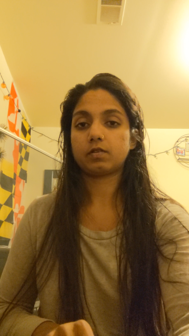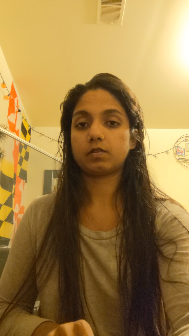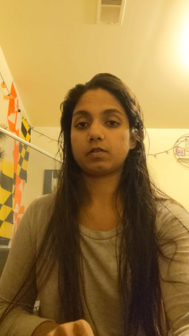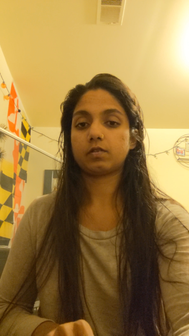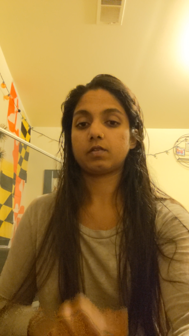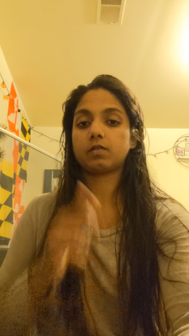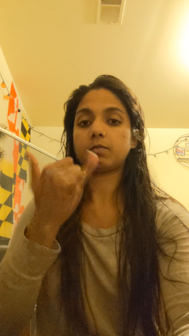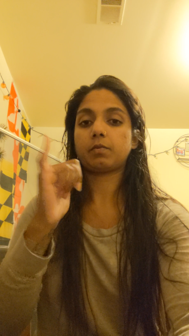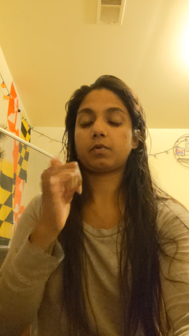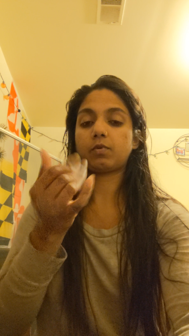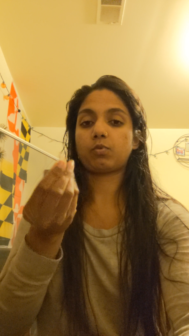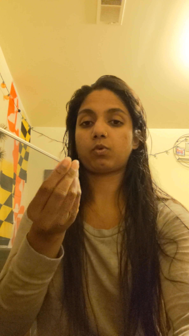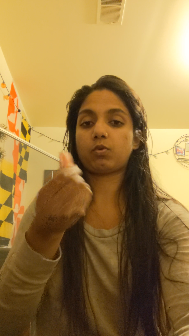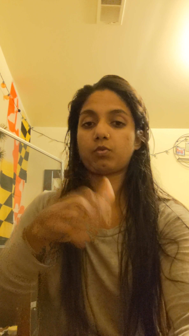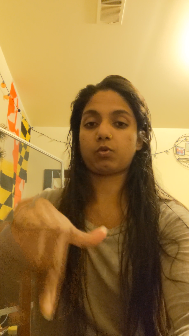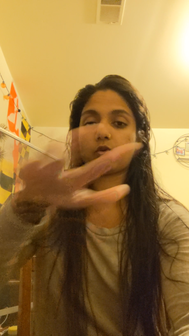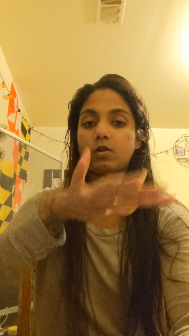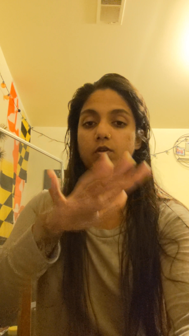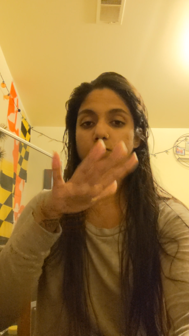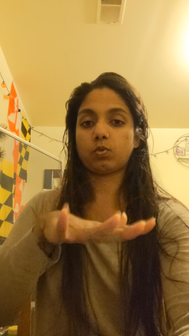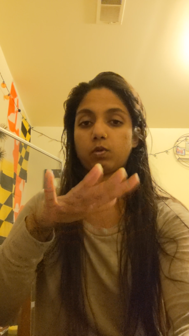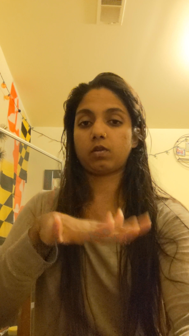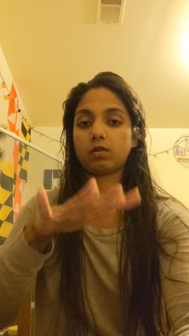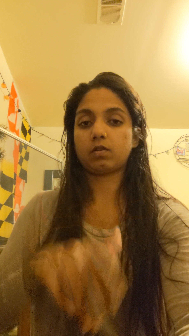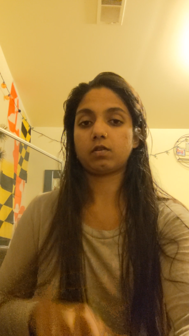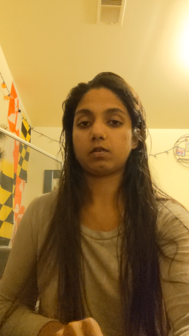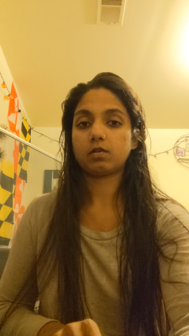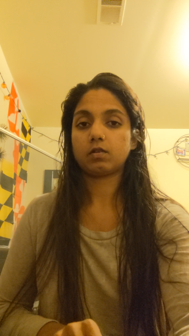playground